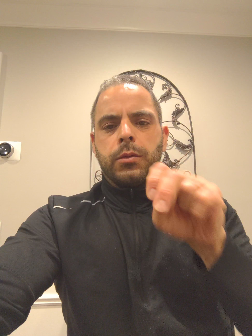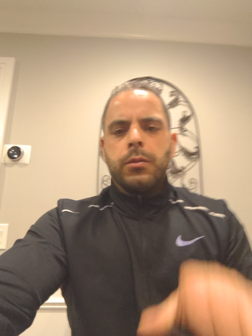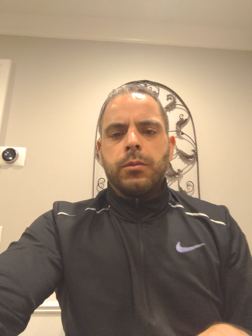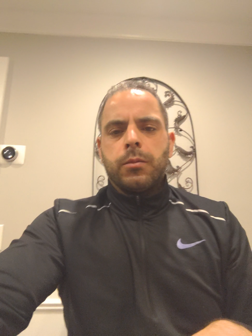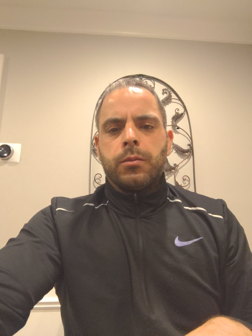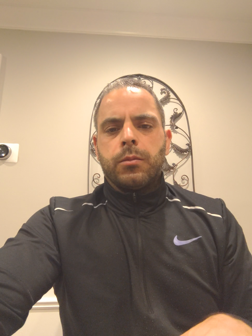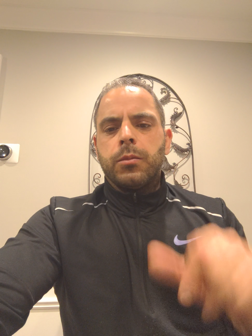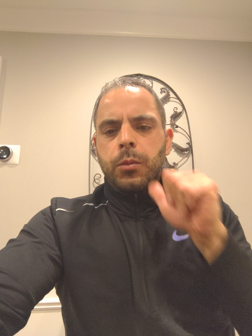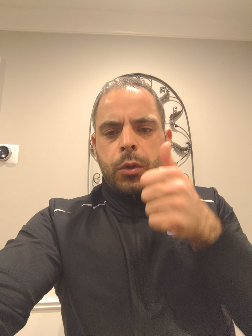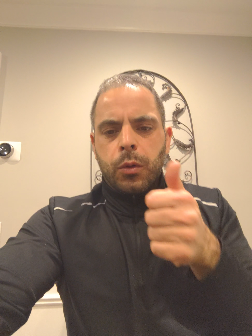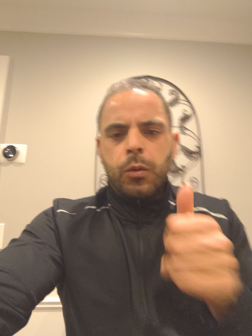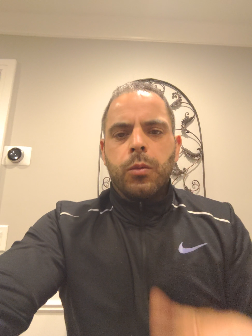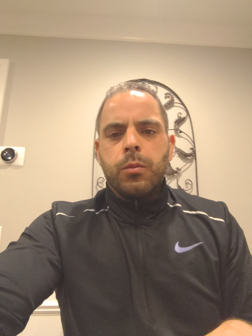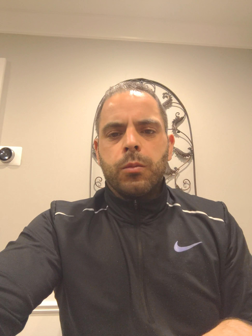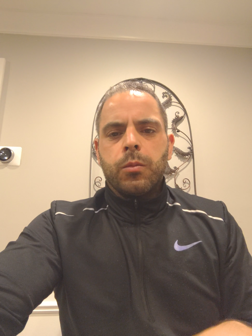tomorrow